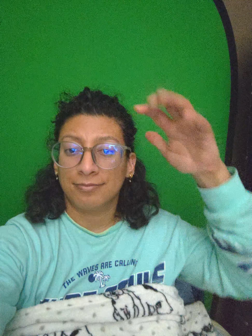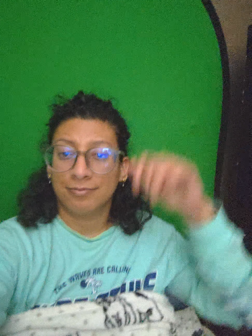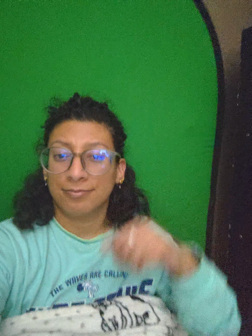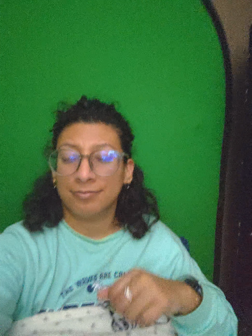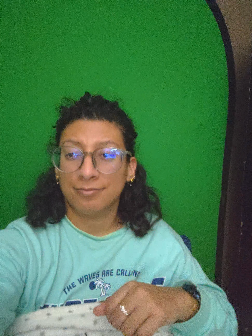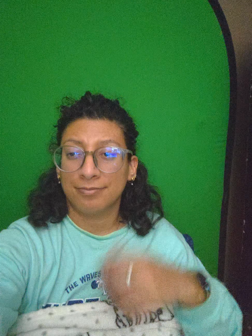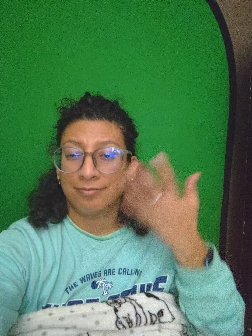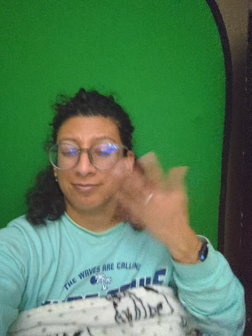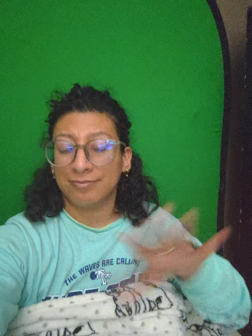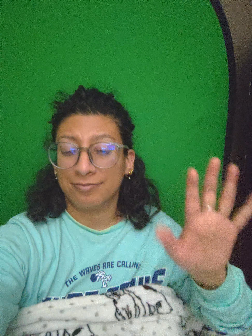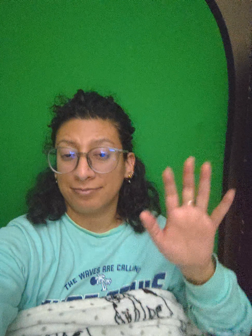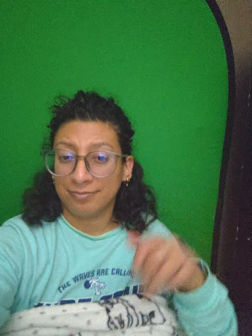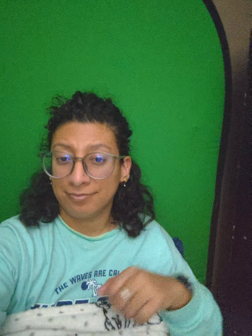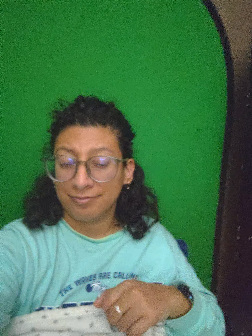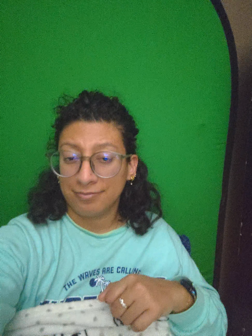finish